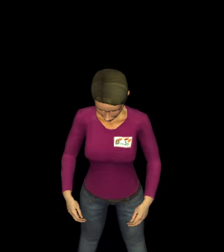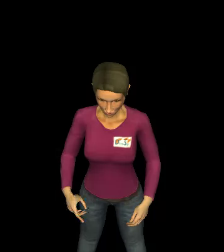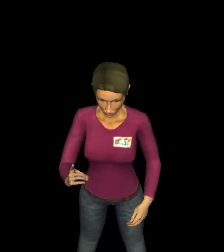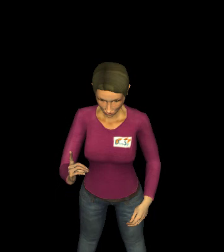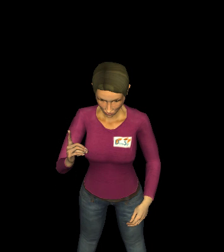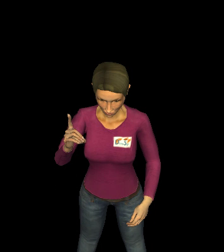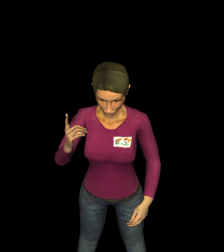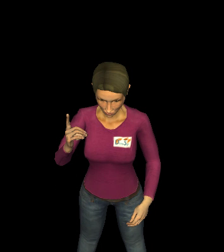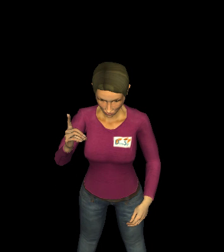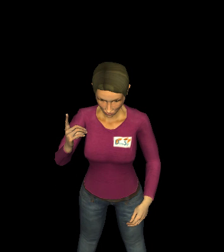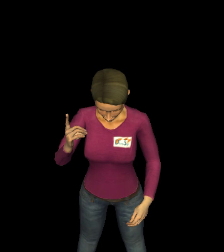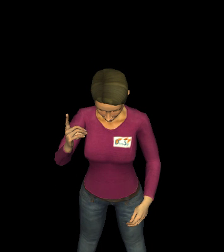الله